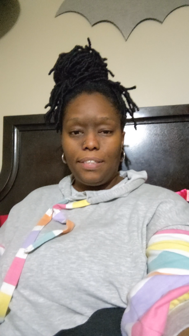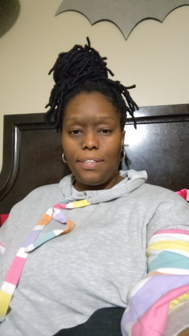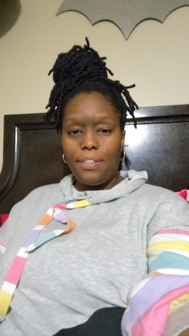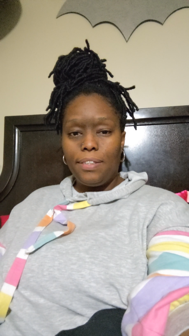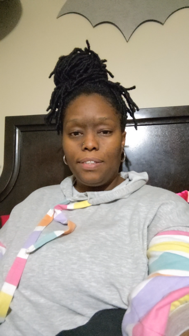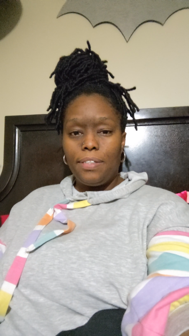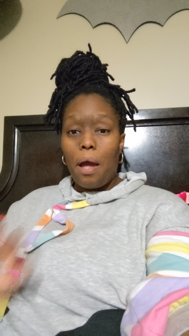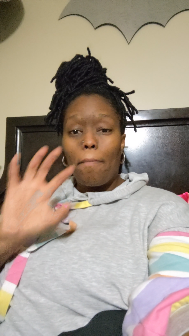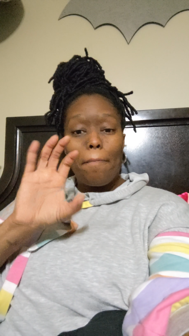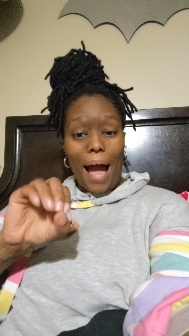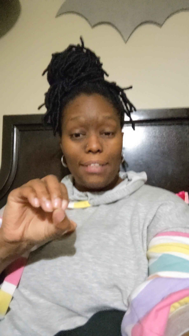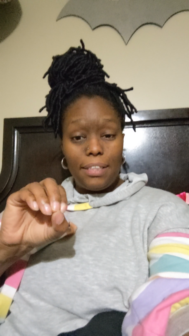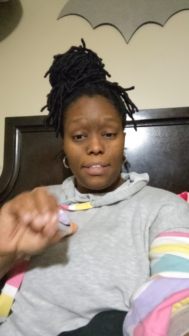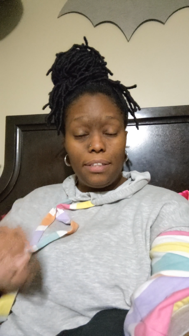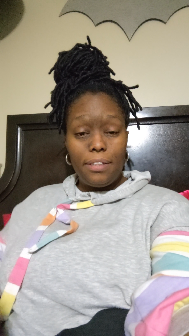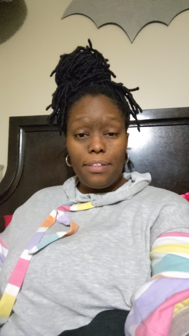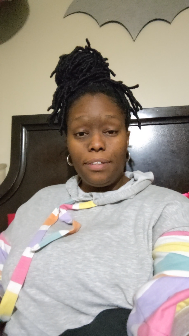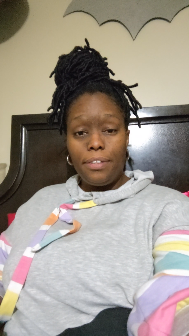bite